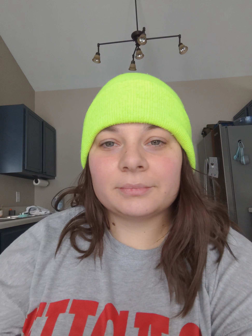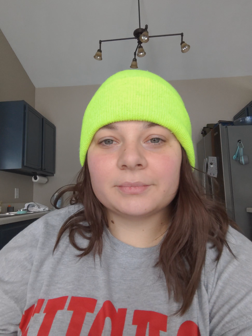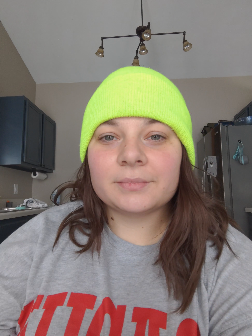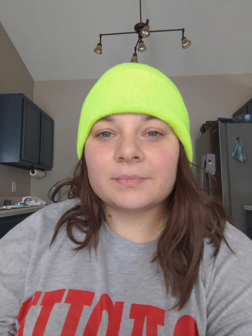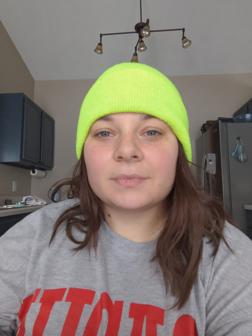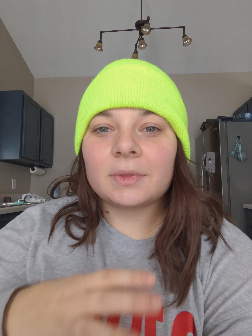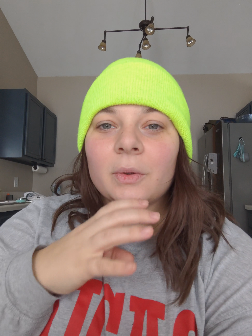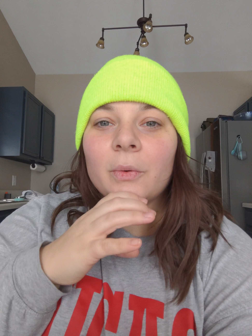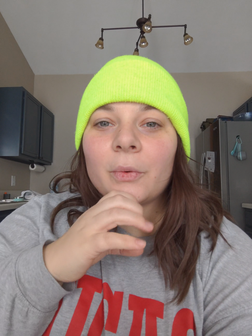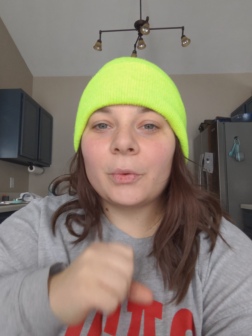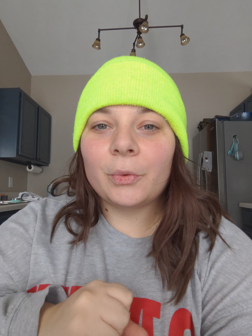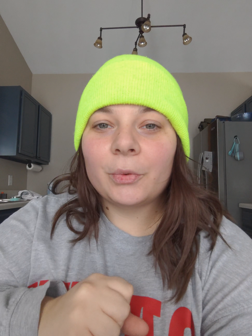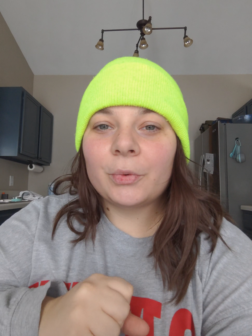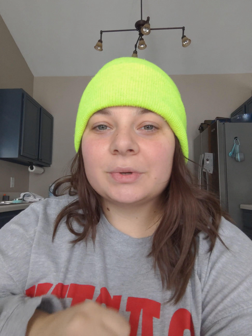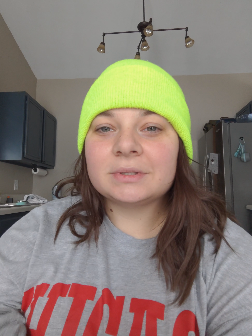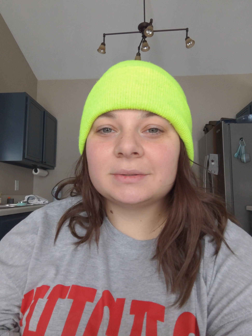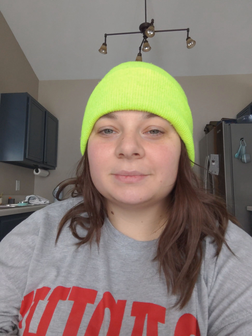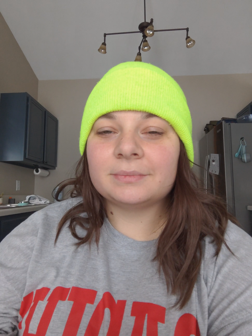old